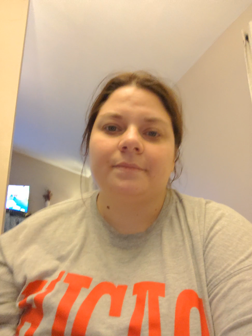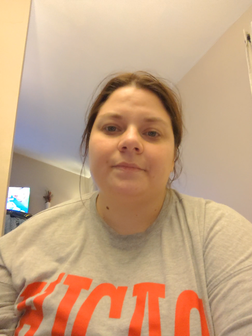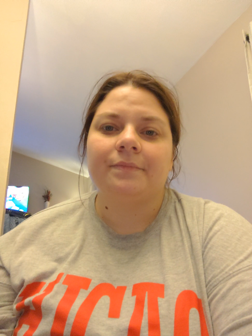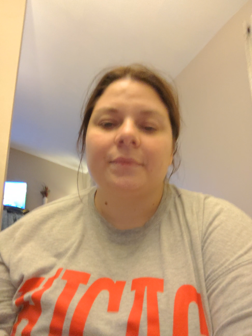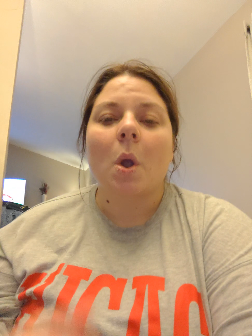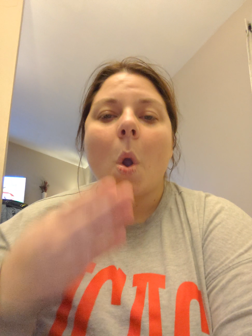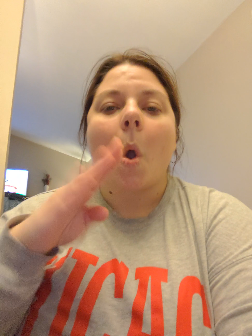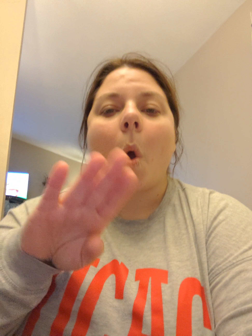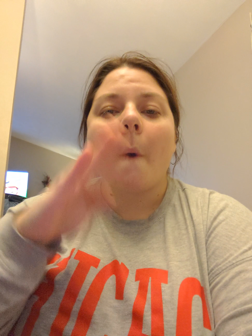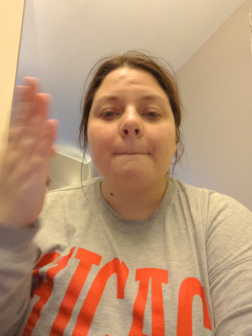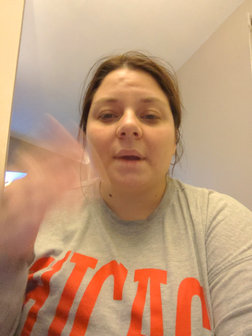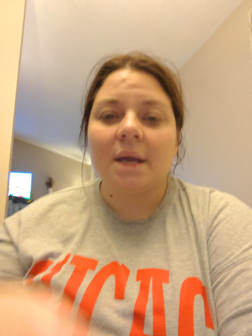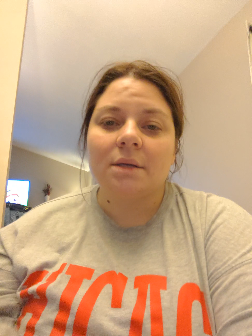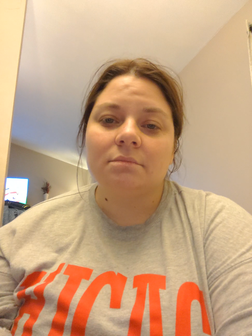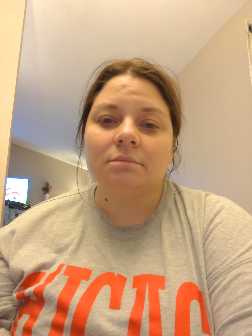open